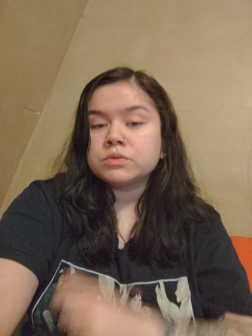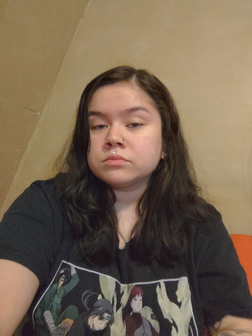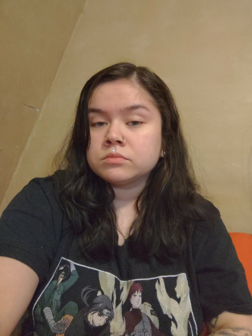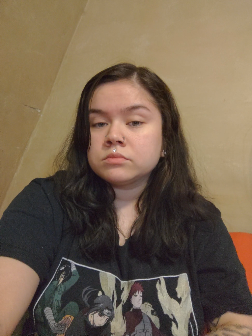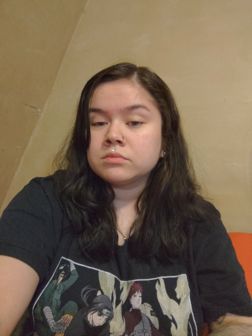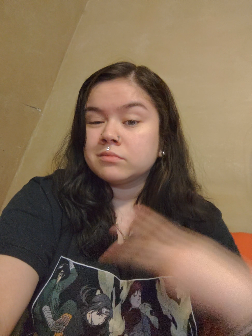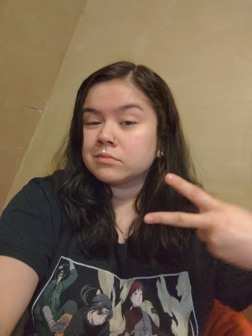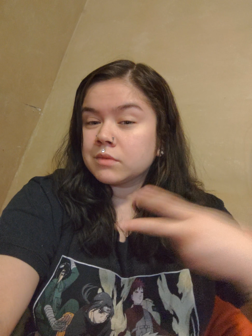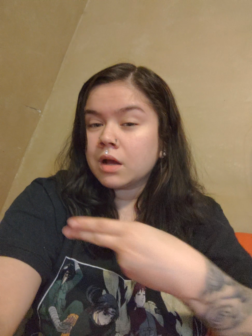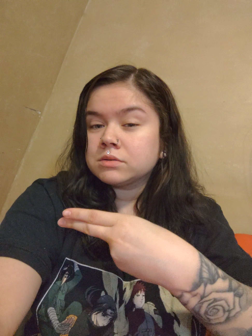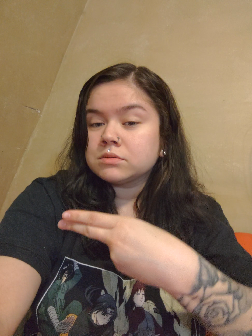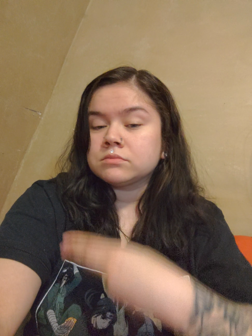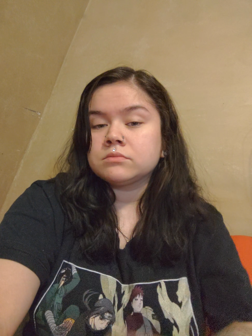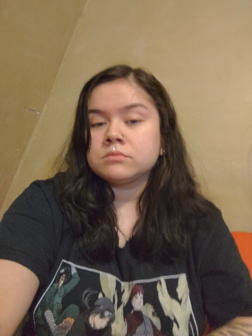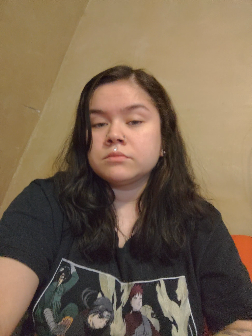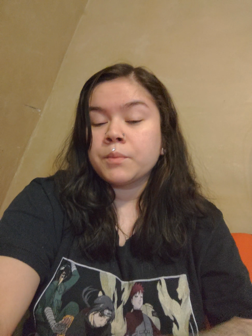cut